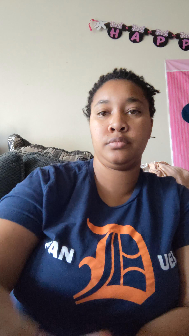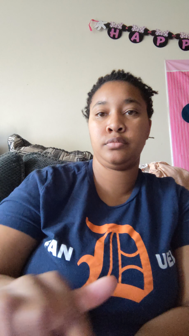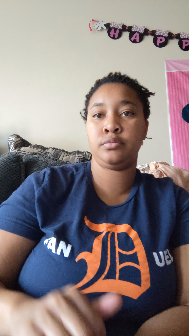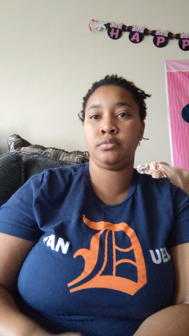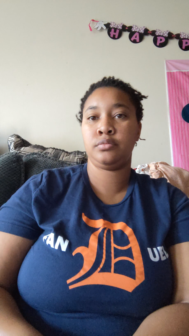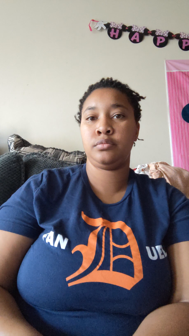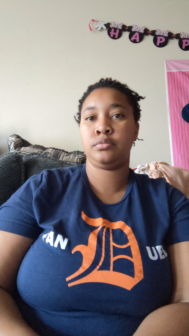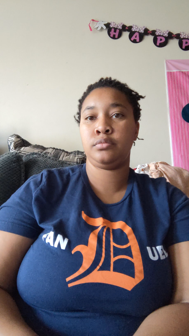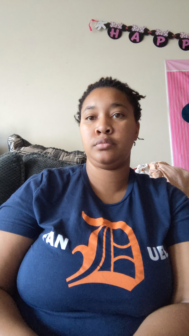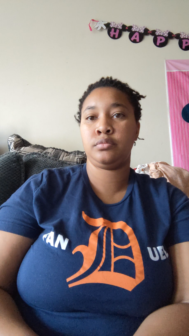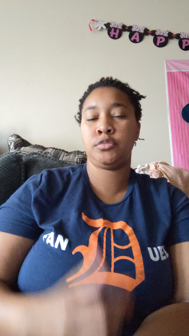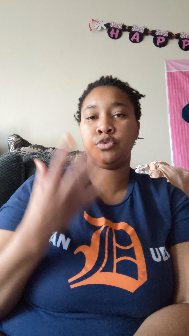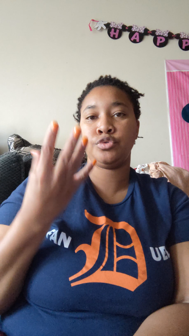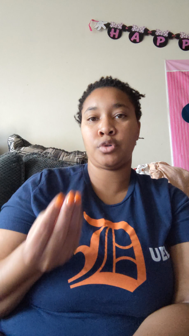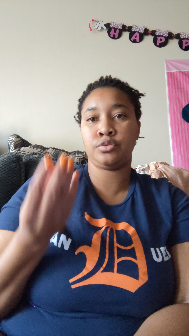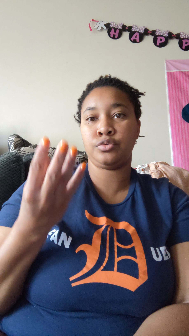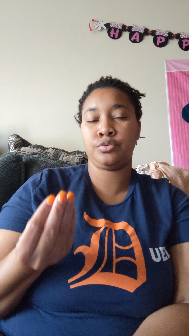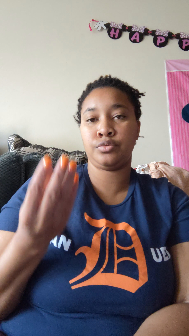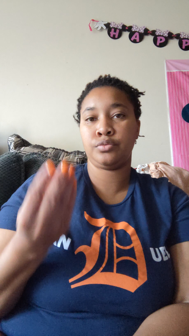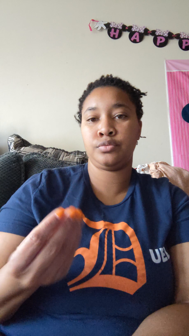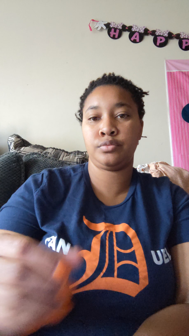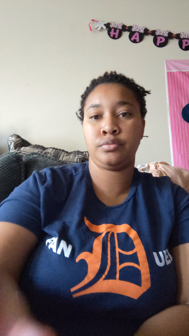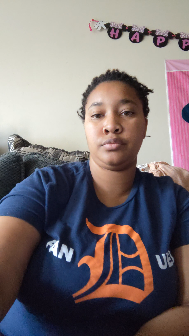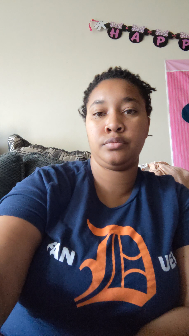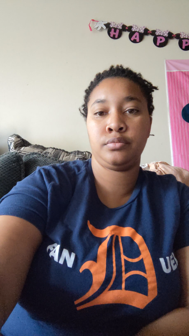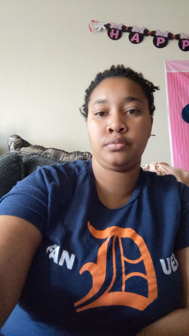gentle